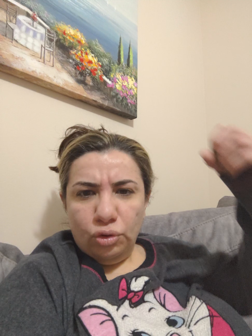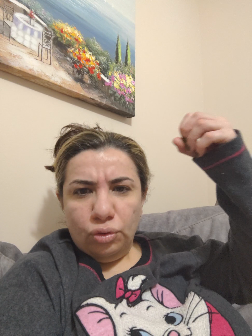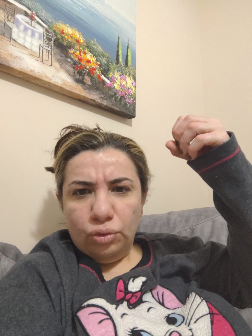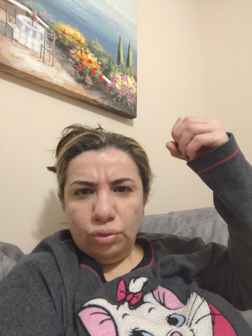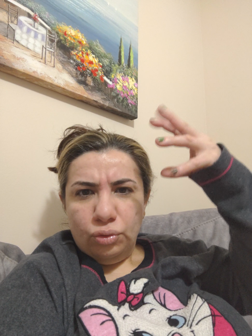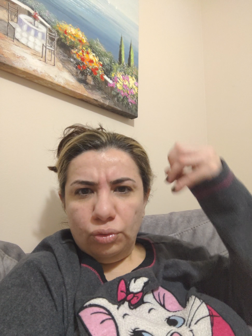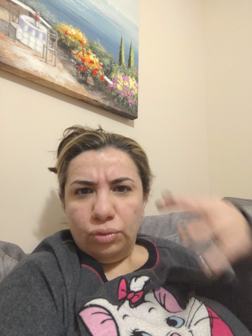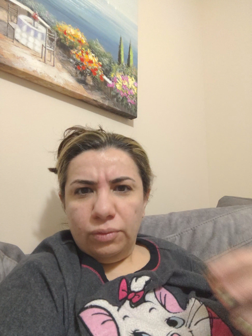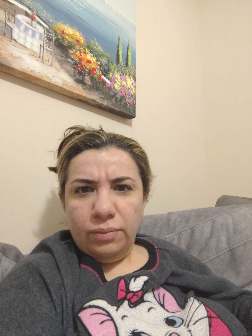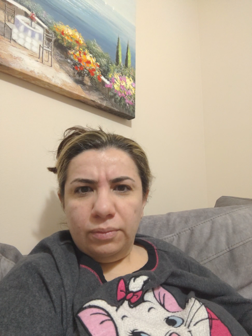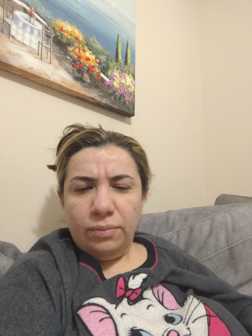shower